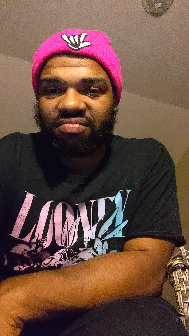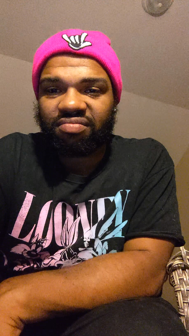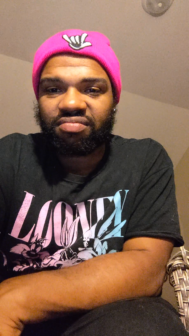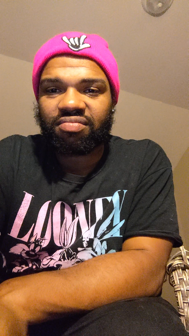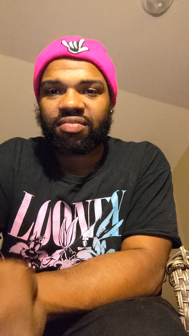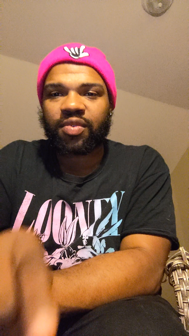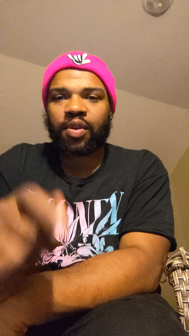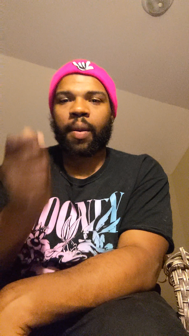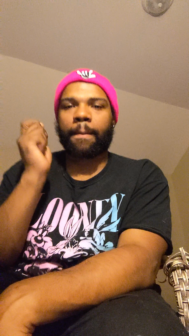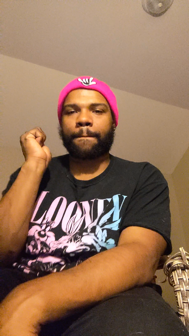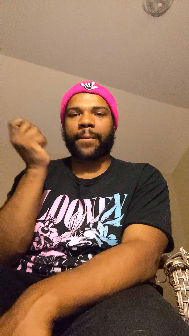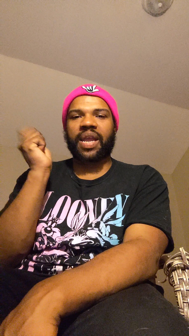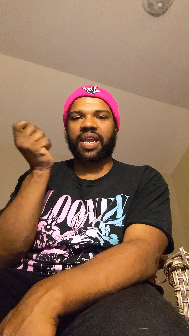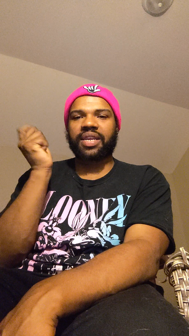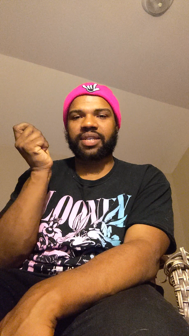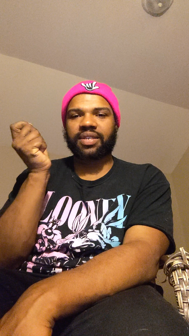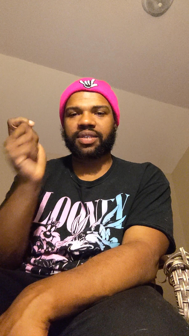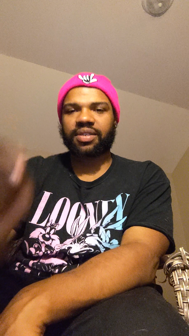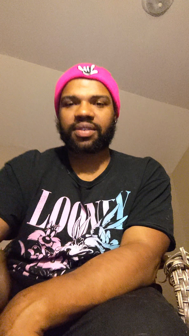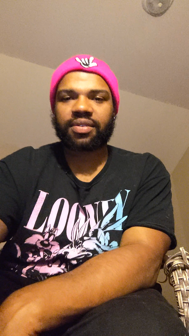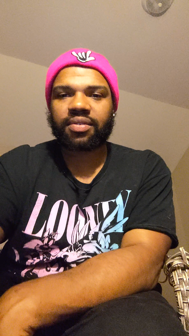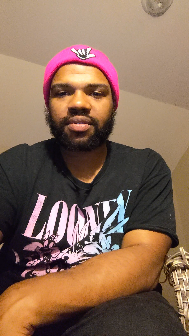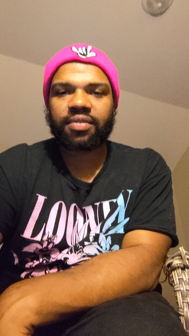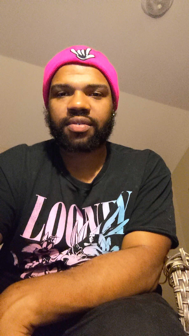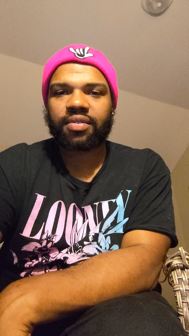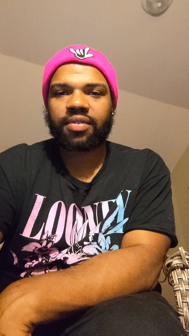bat